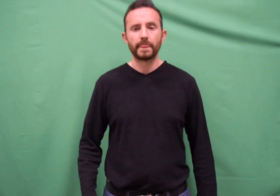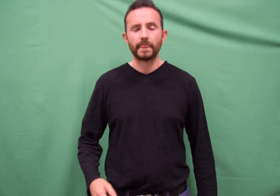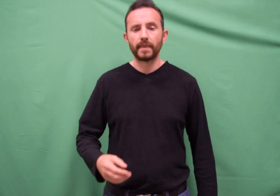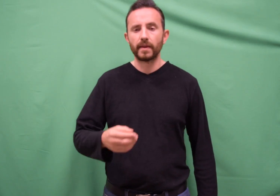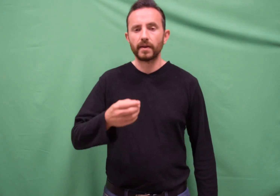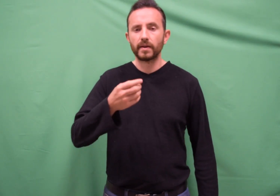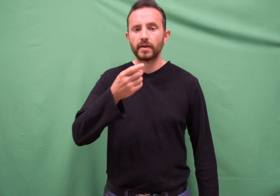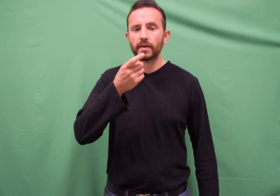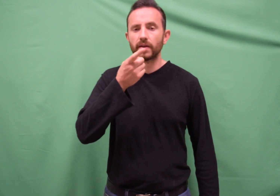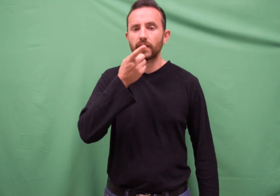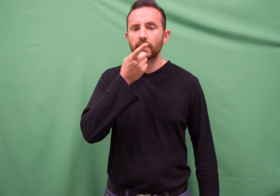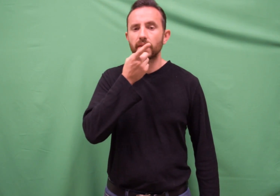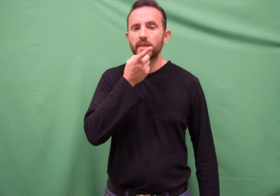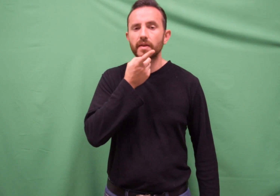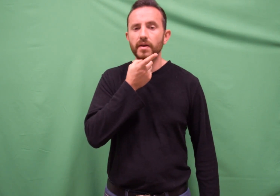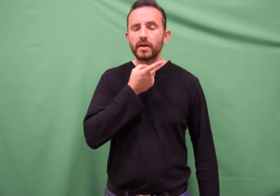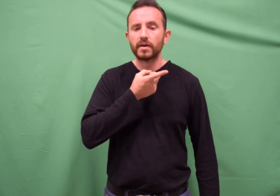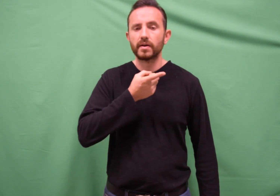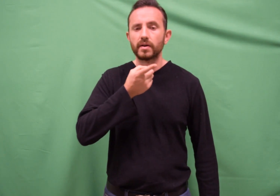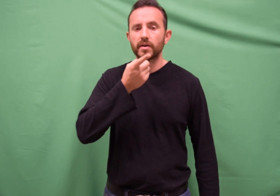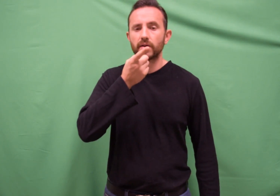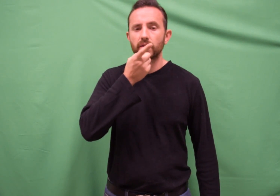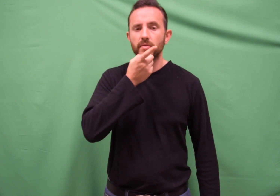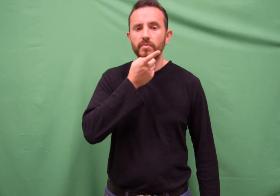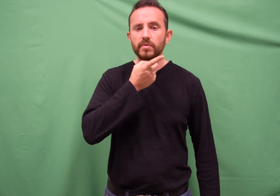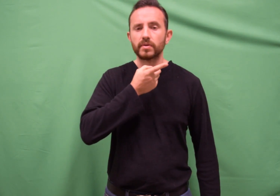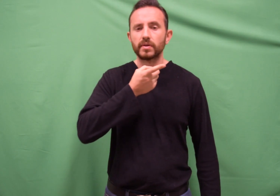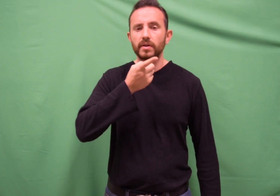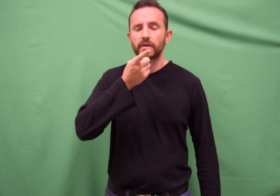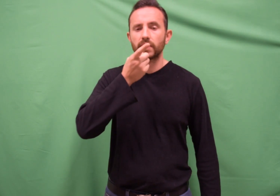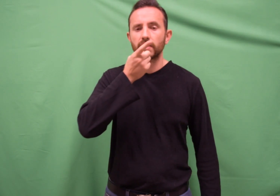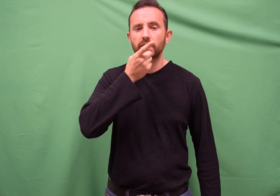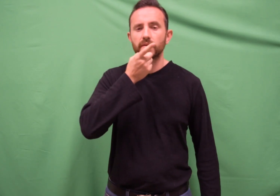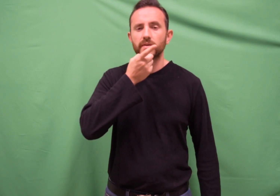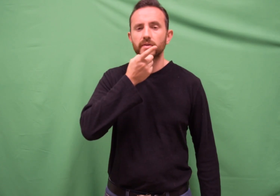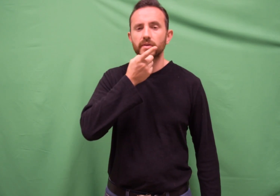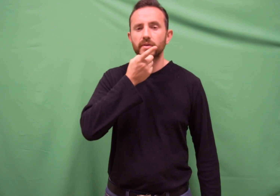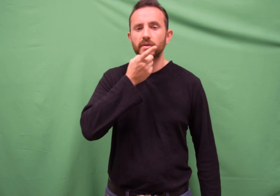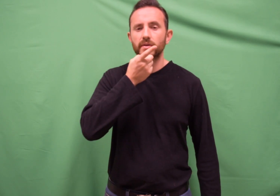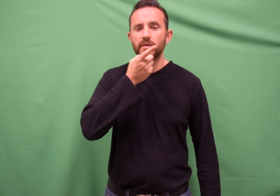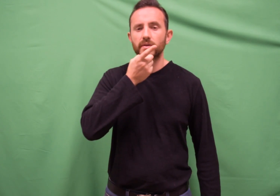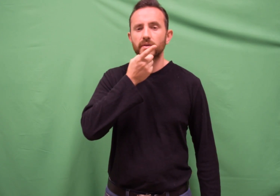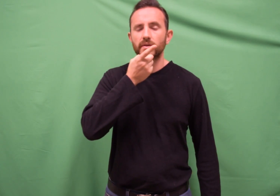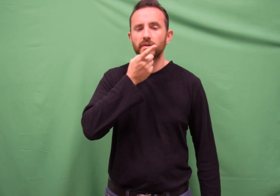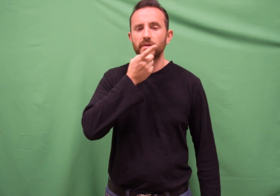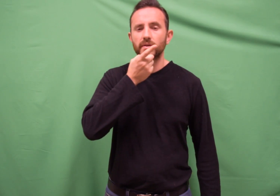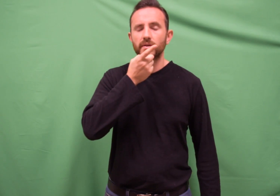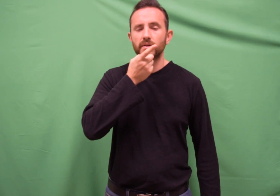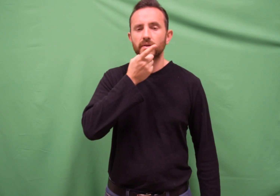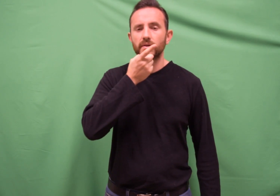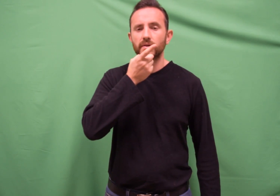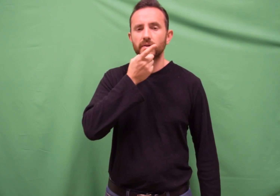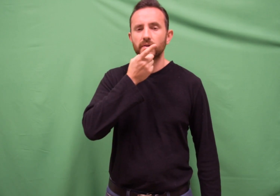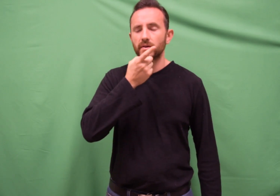diabetes